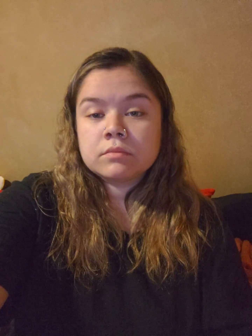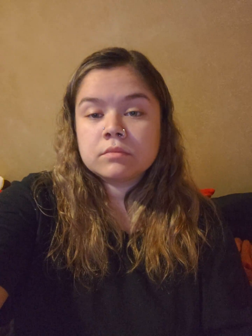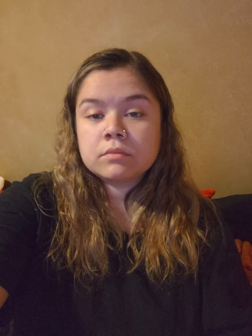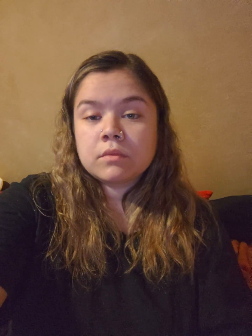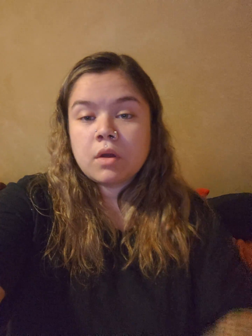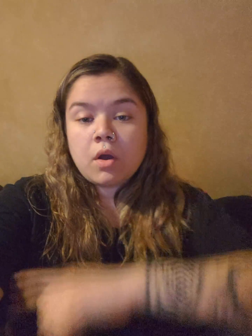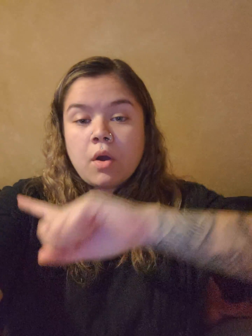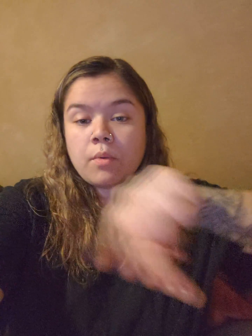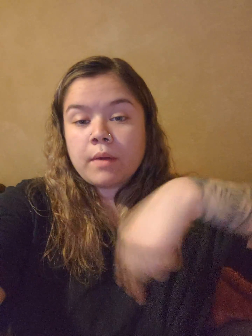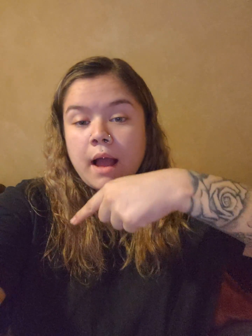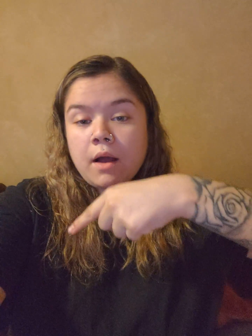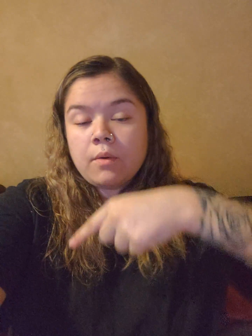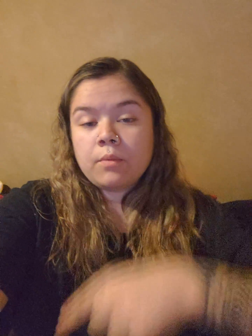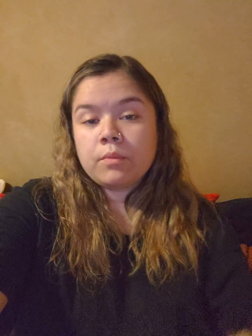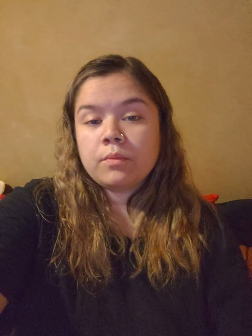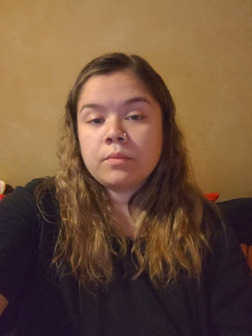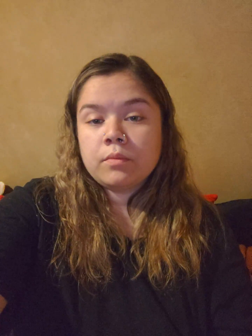around